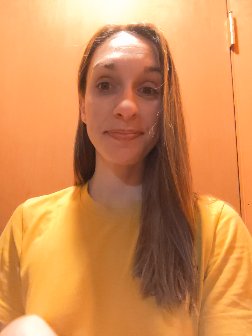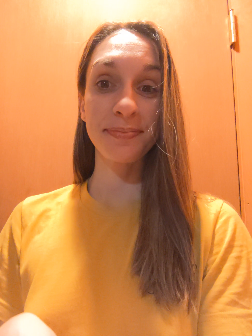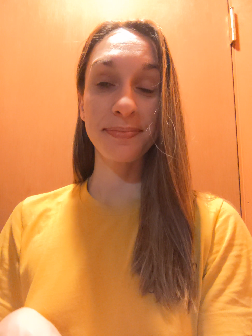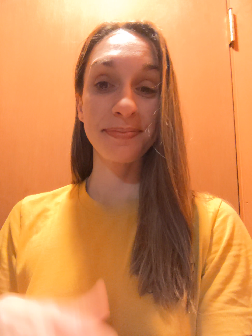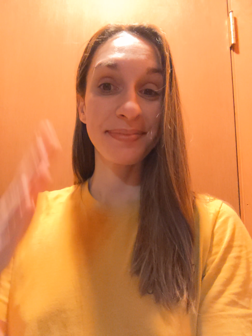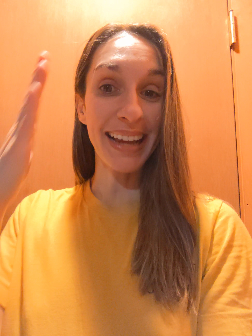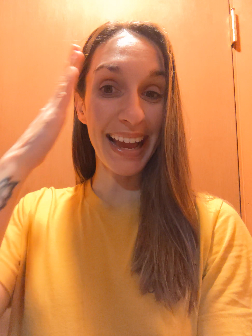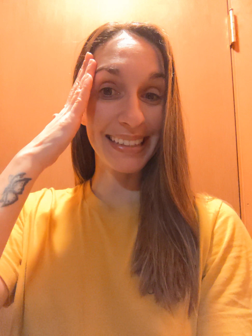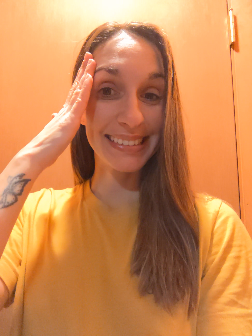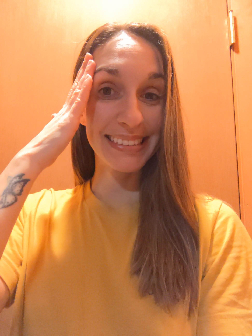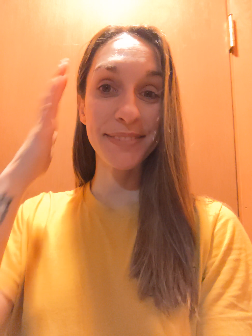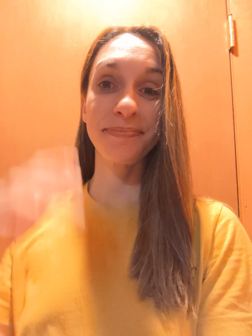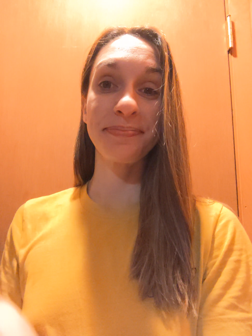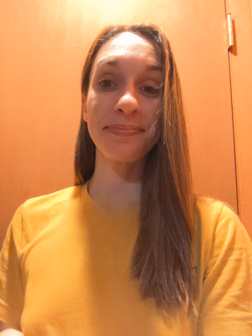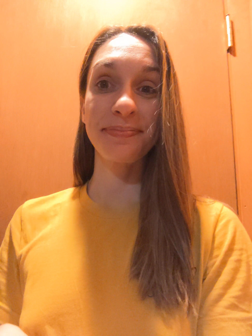hat